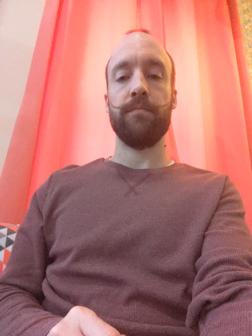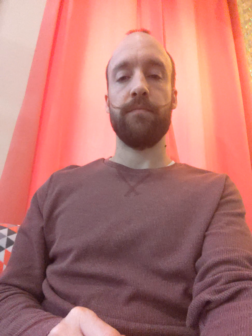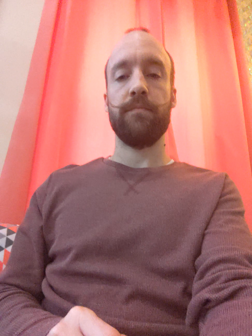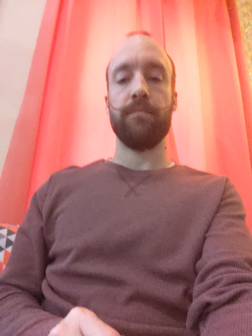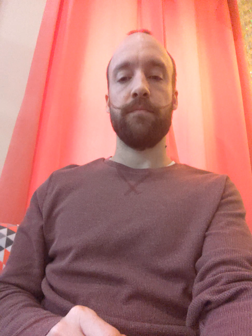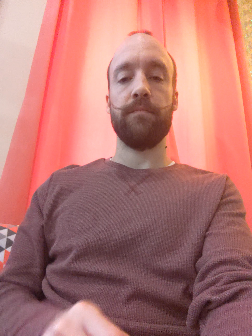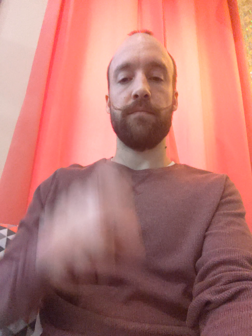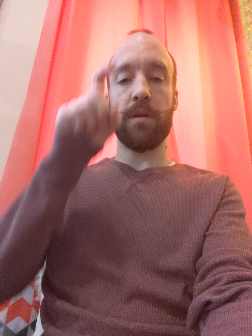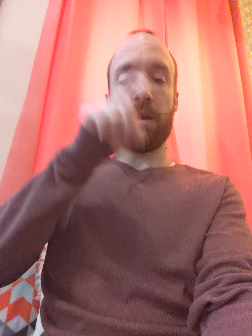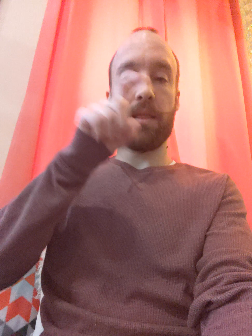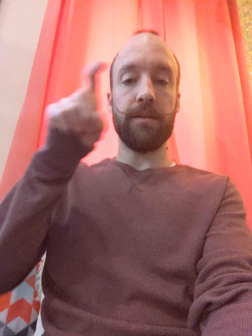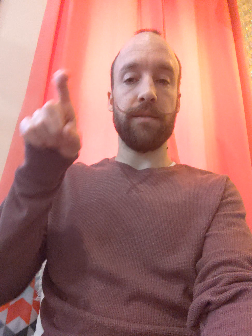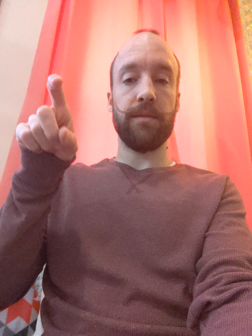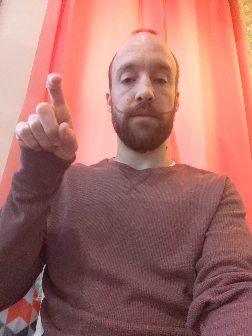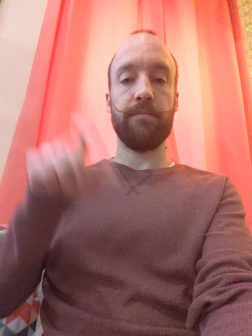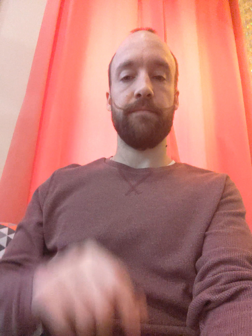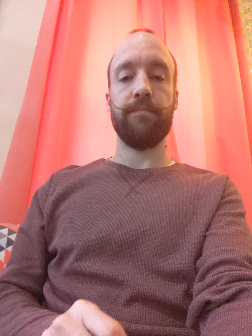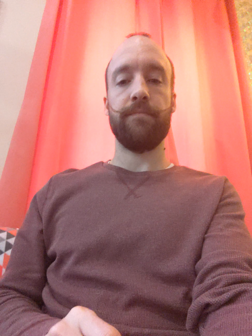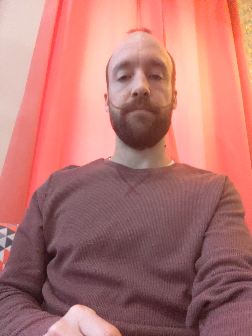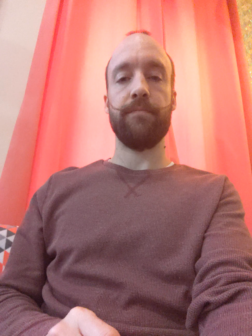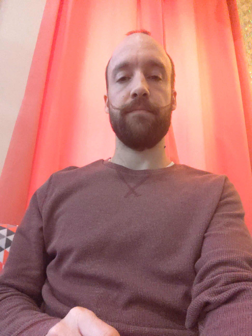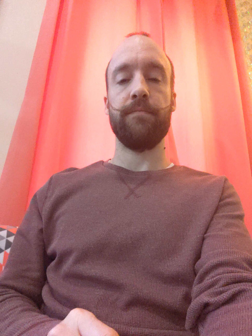closet